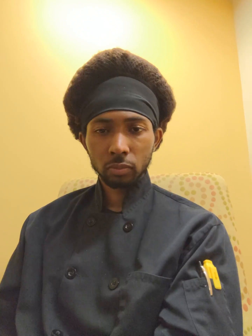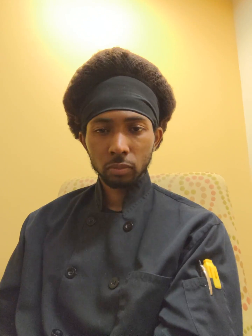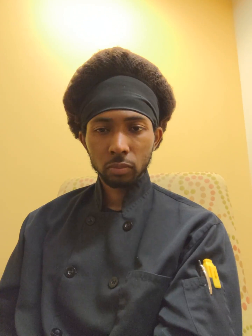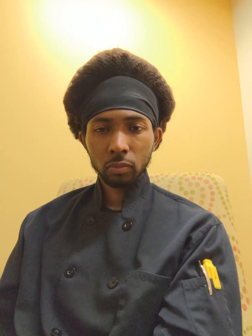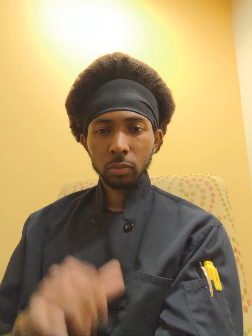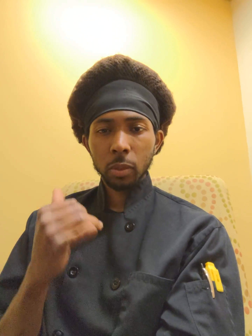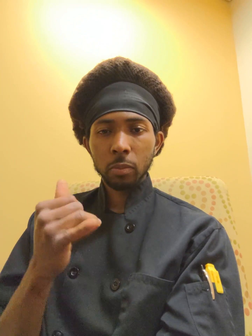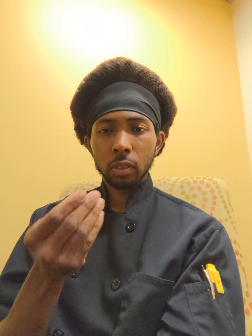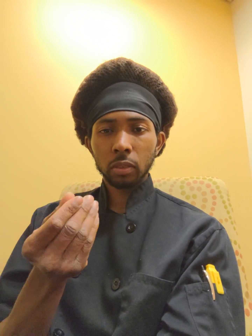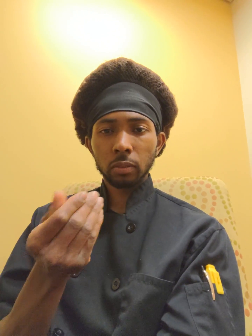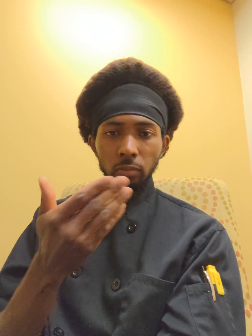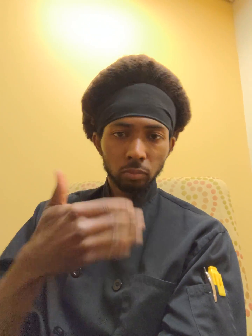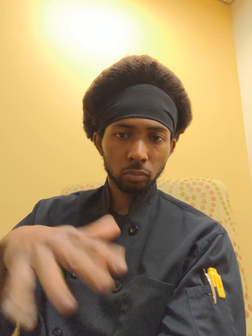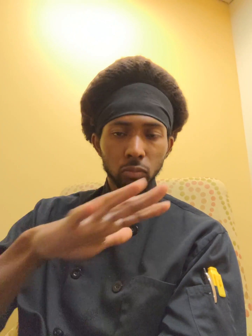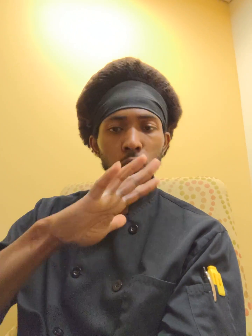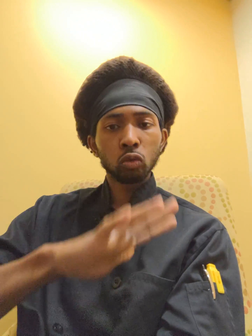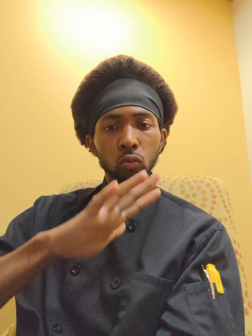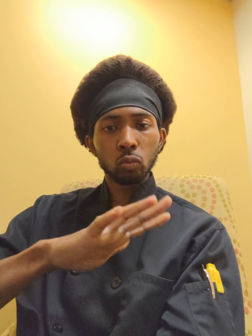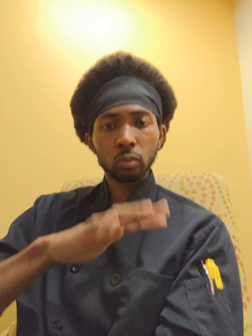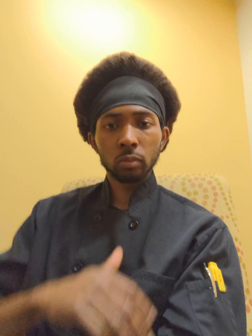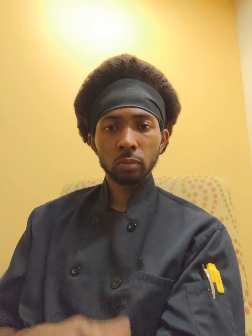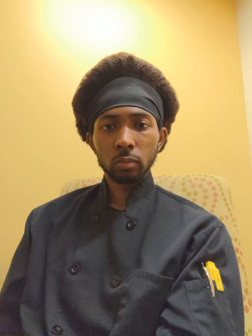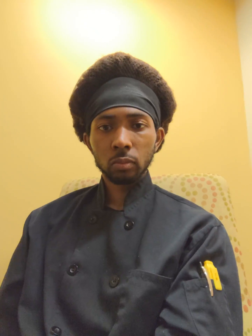playground